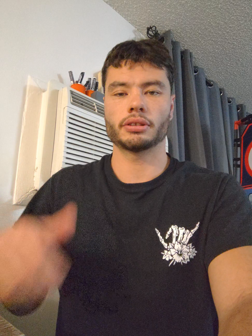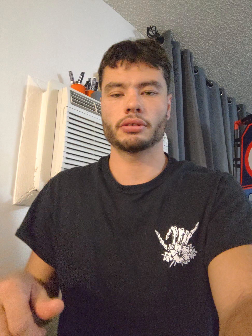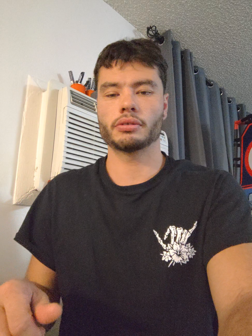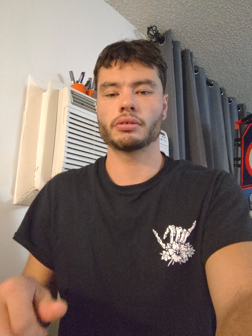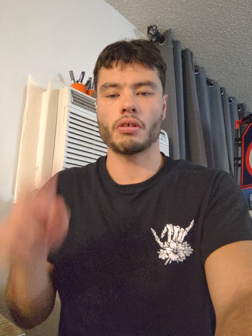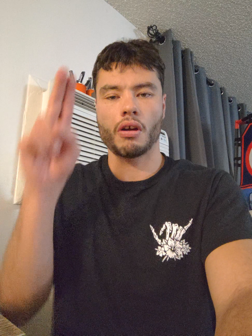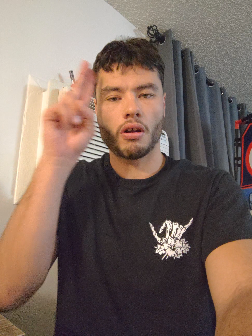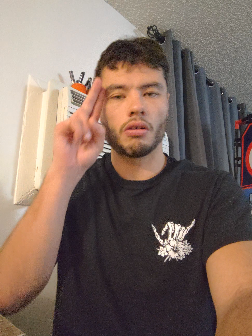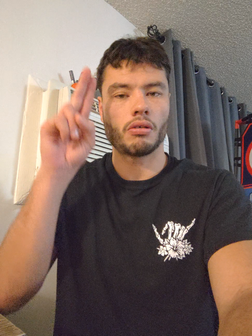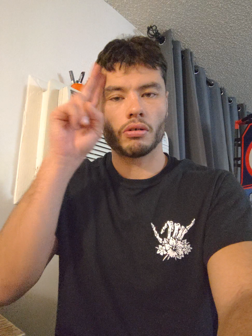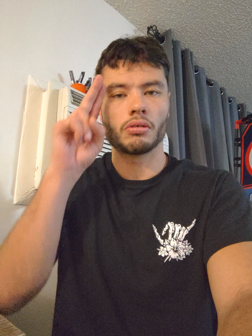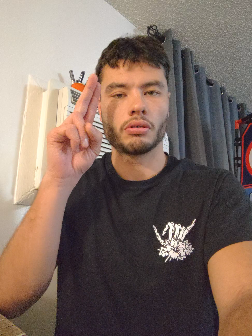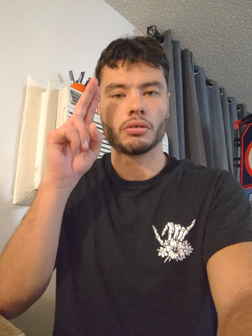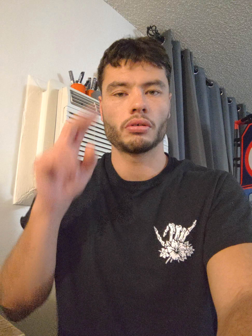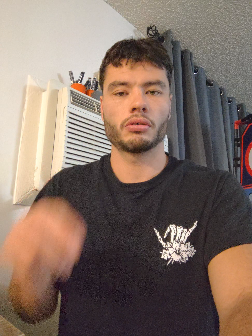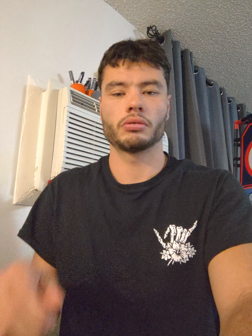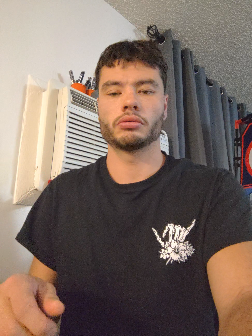uncle